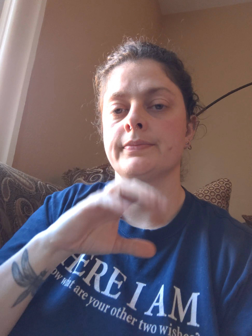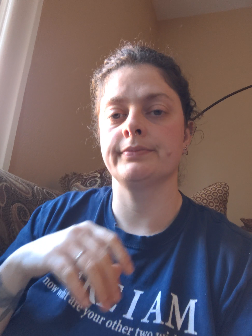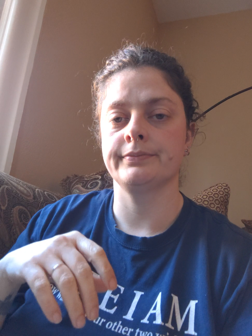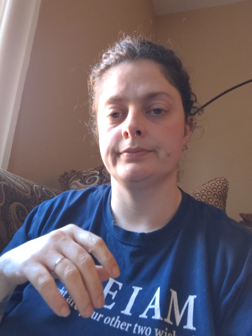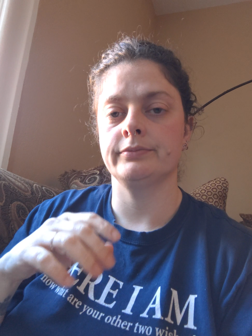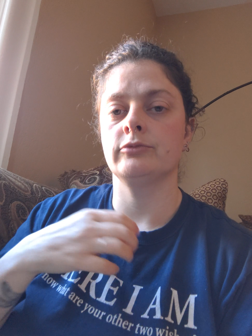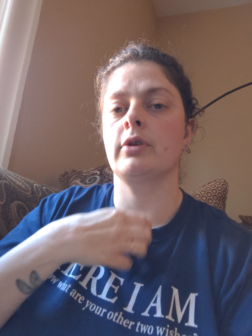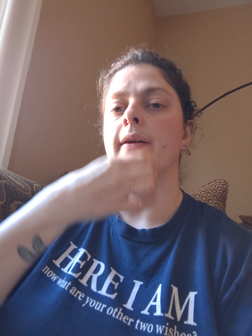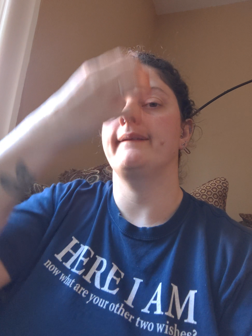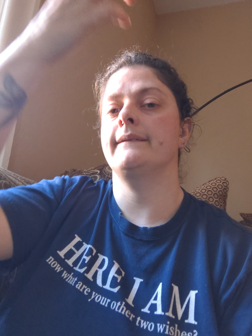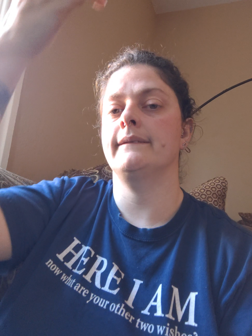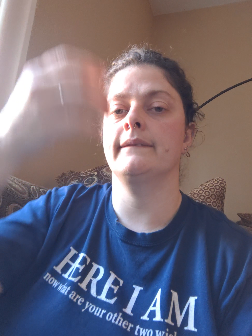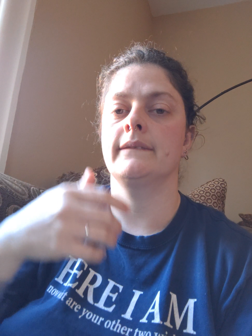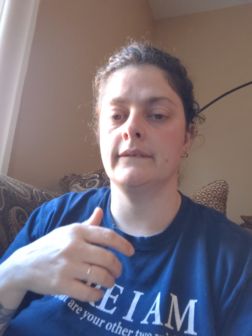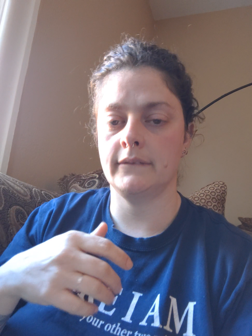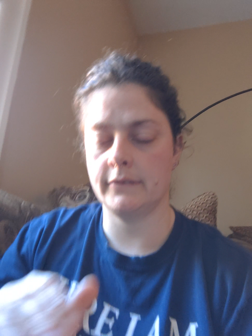giraffe